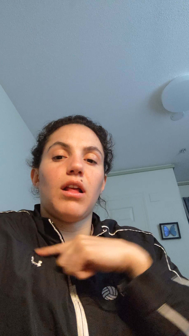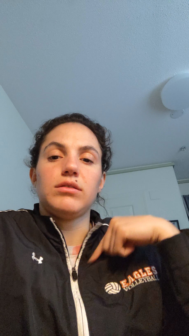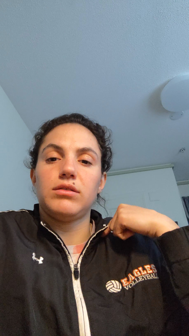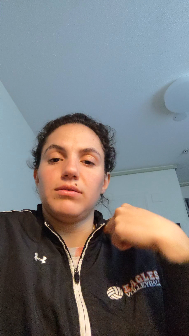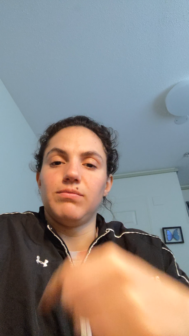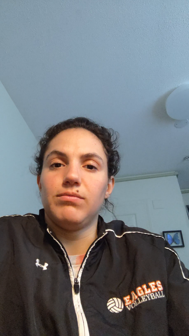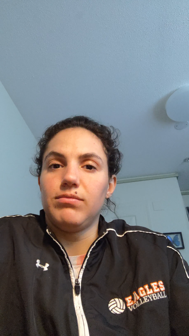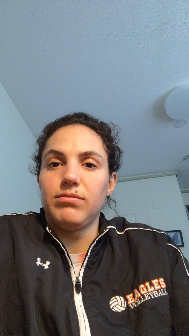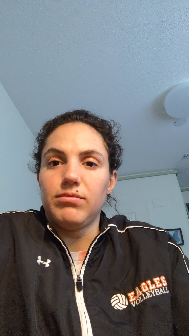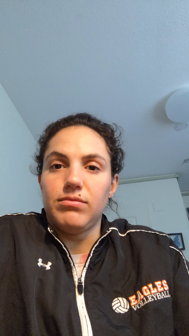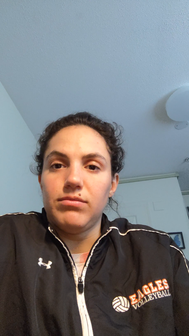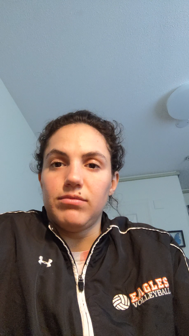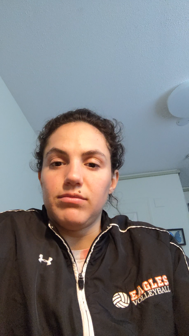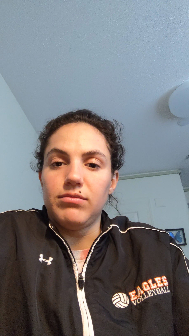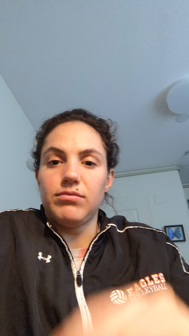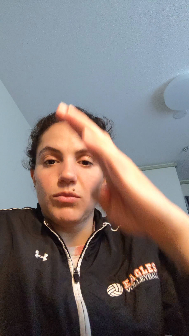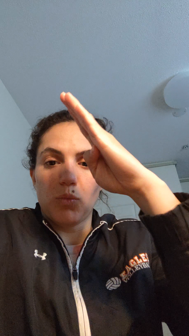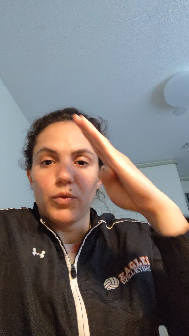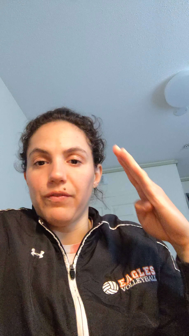roof